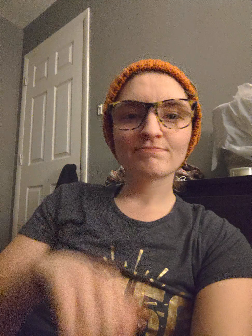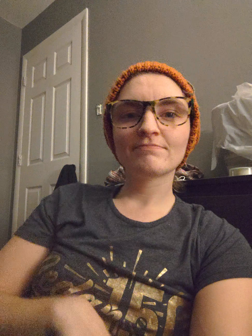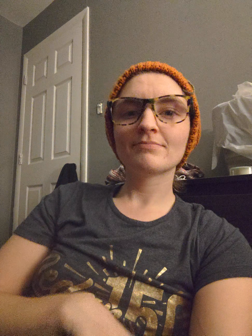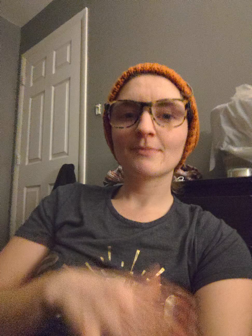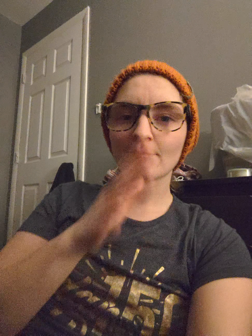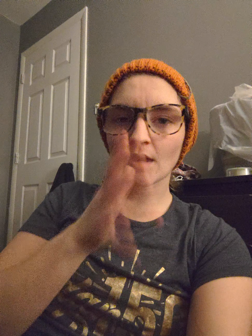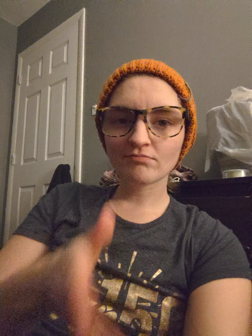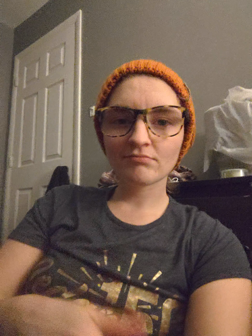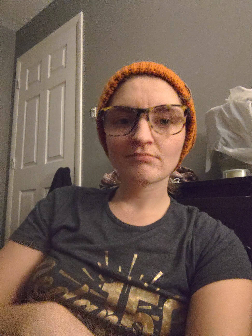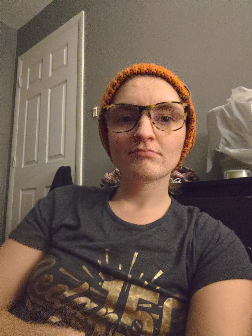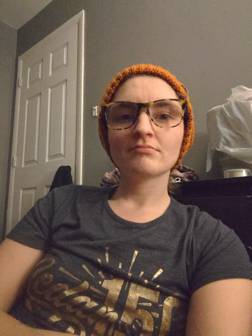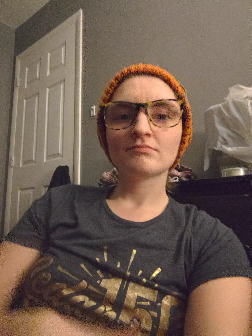grandma